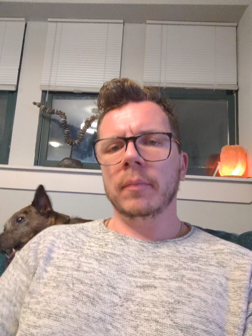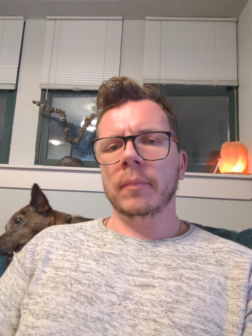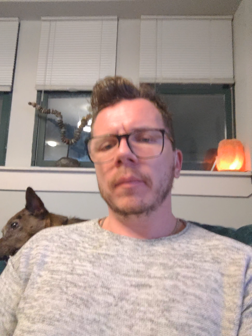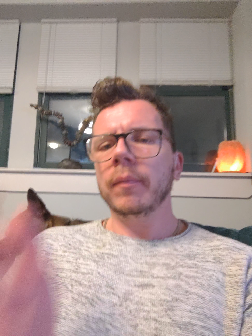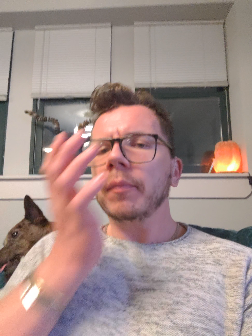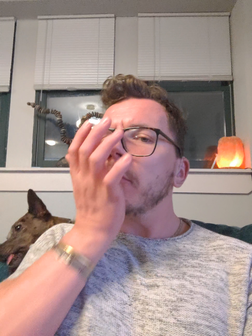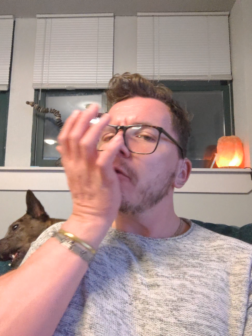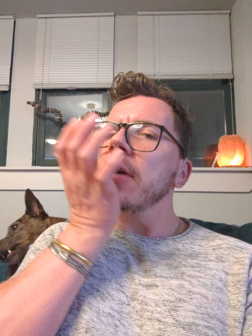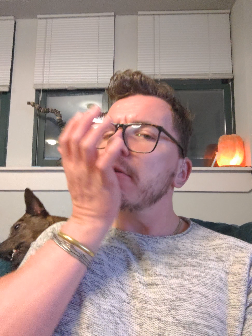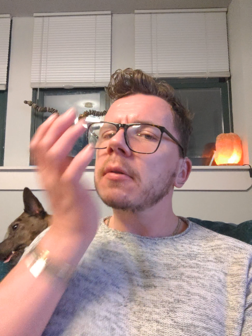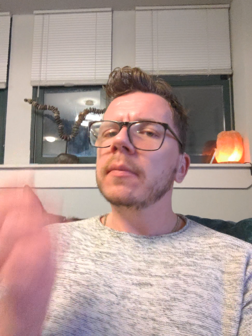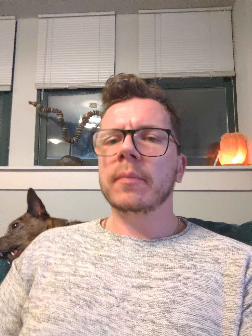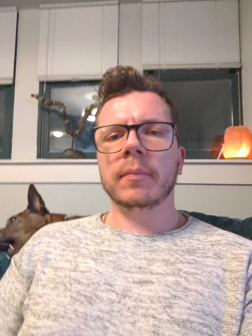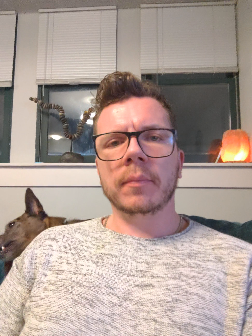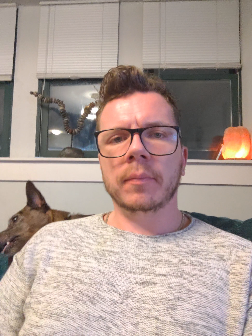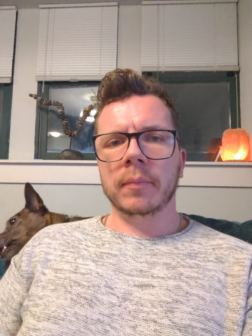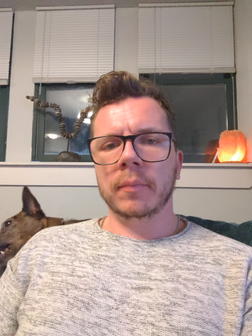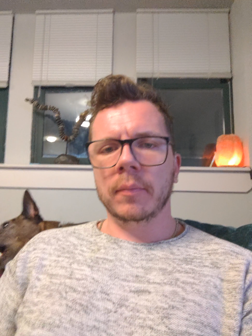grass